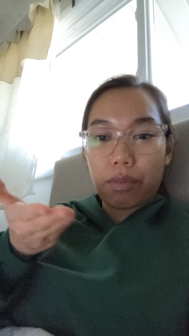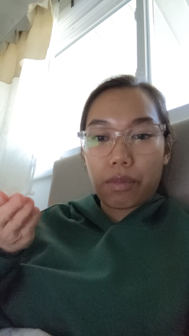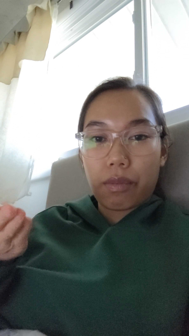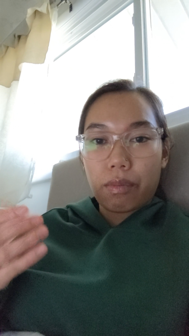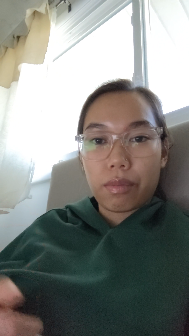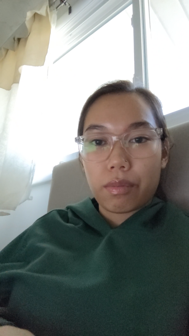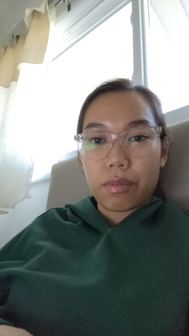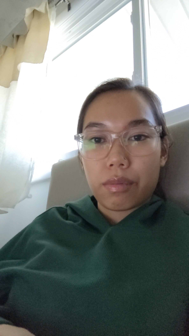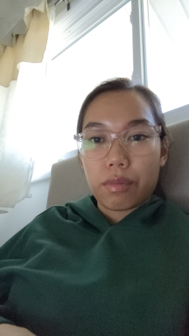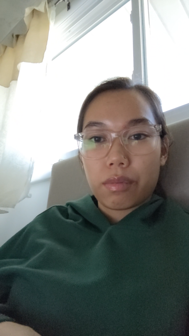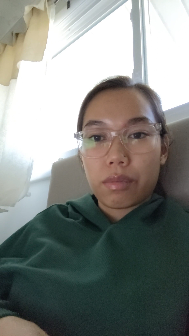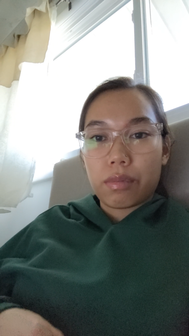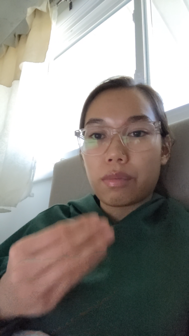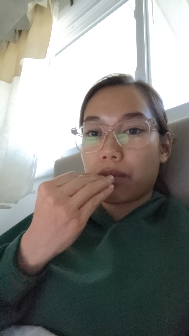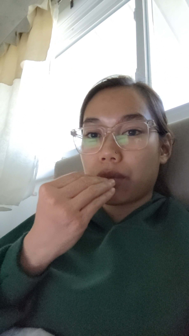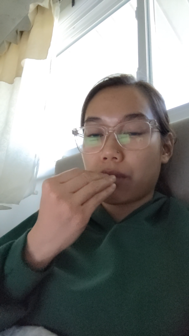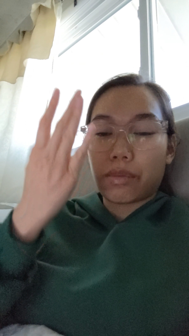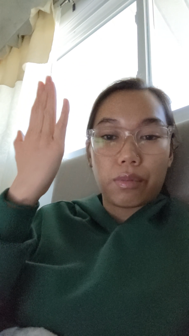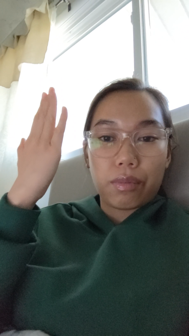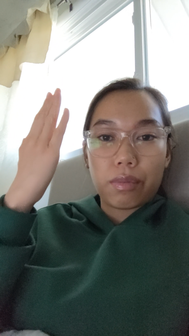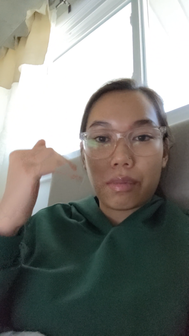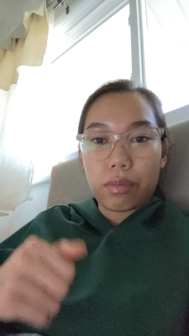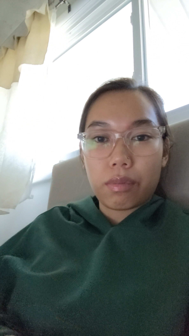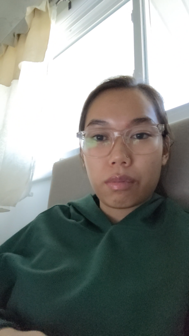breakfast